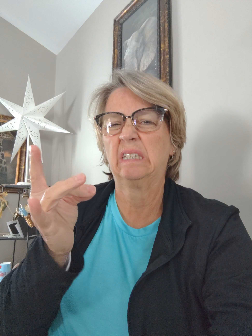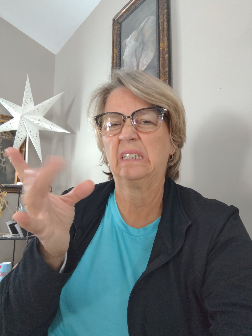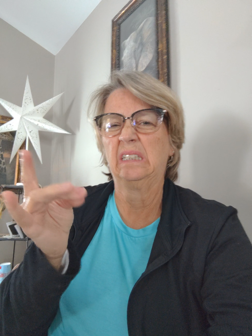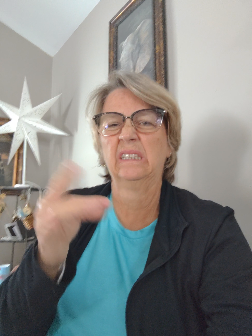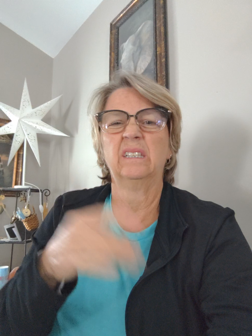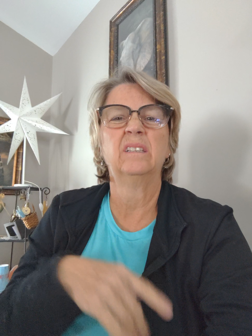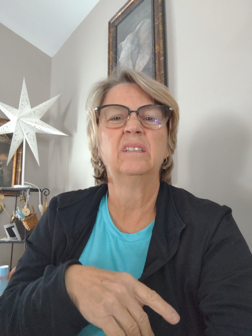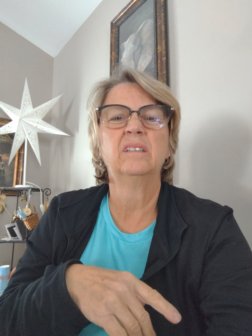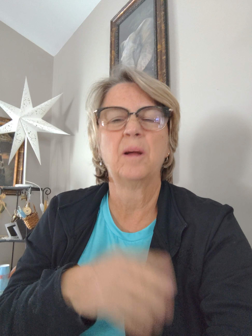sticky